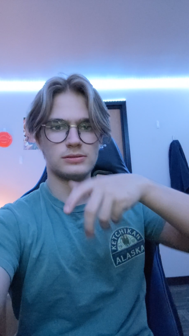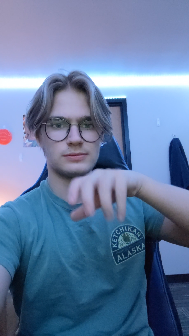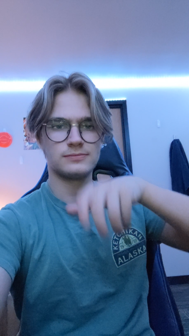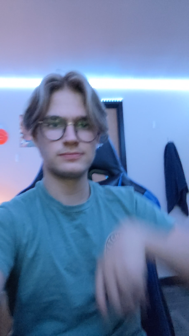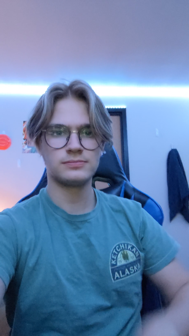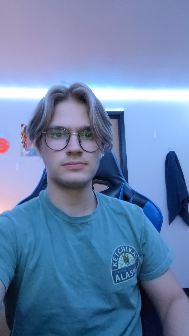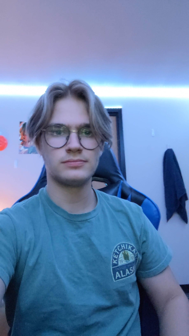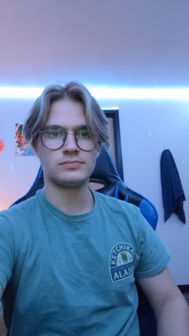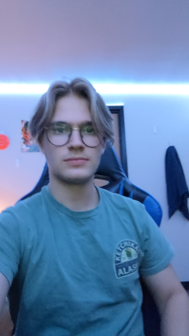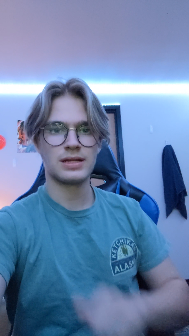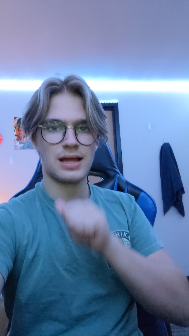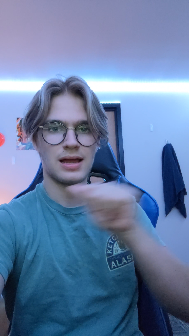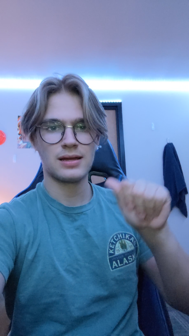a